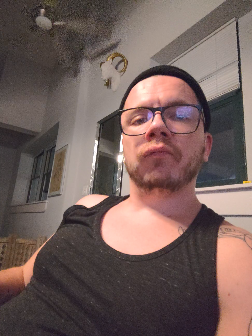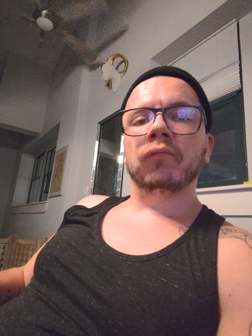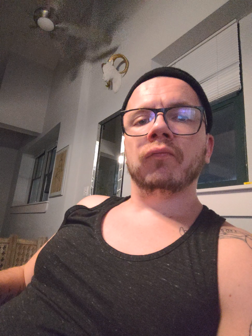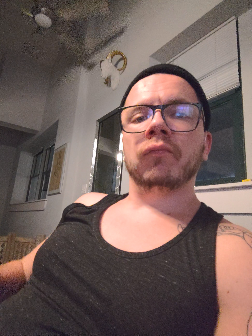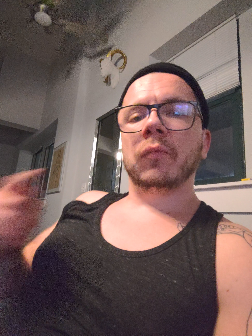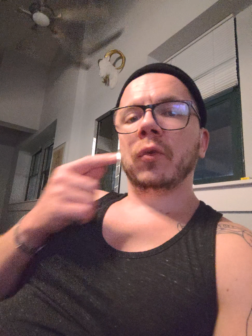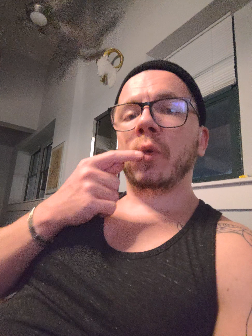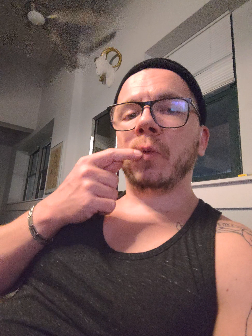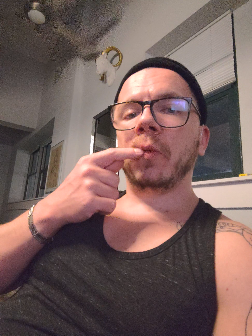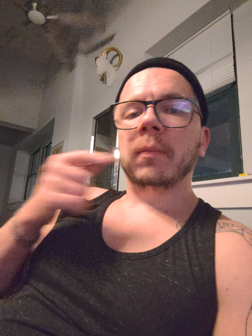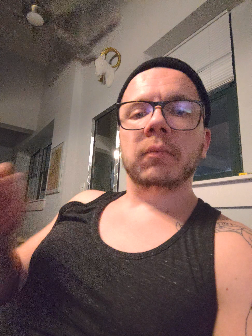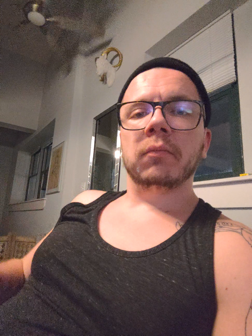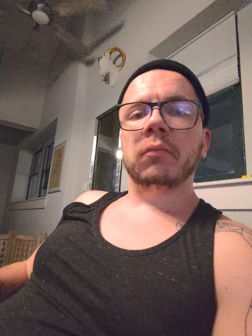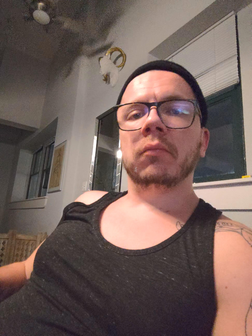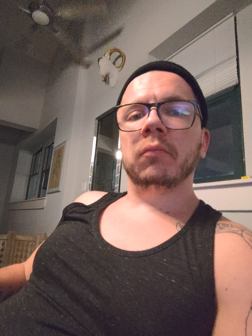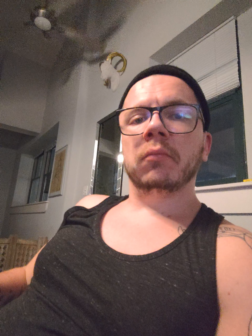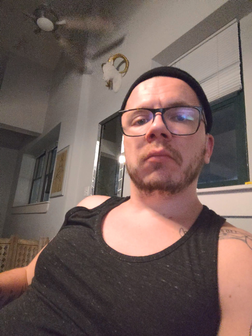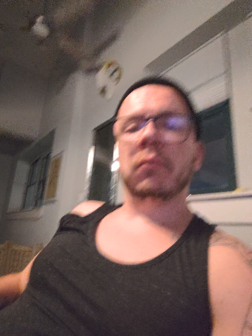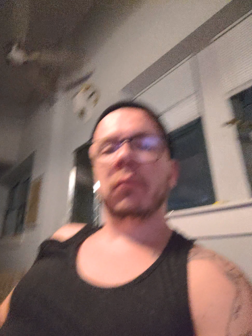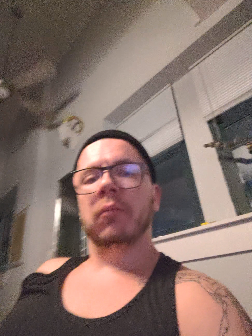tooth